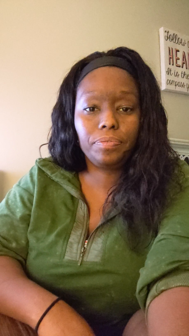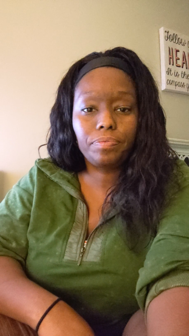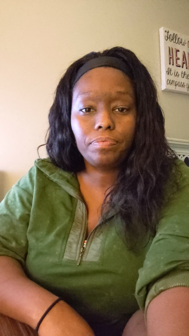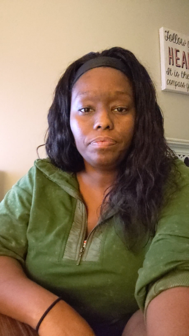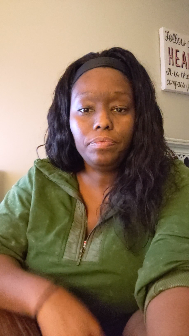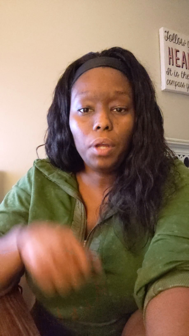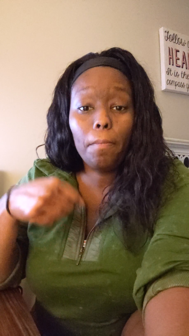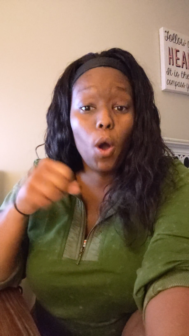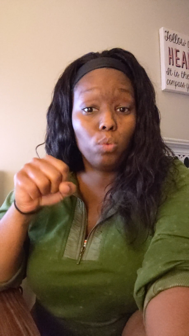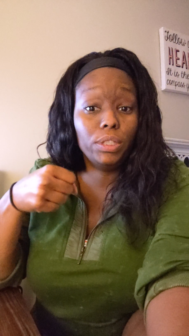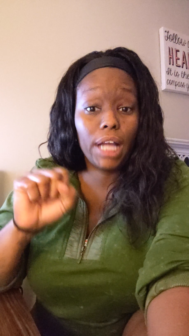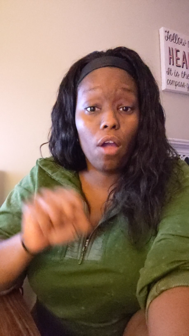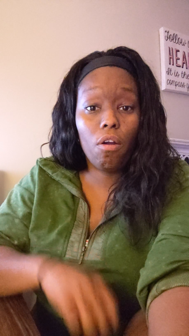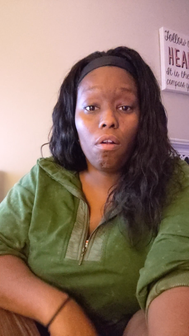motorcycle